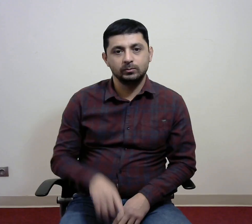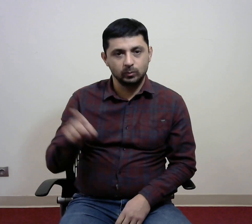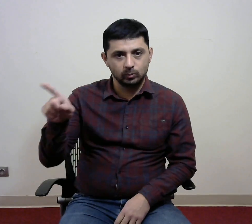onun